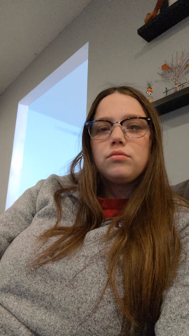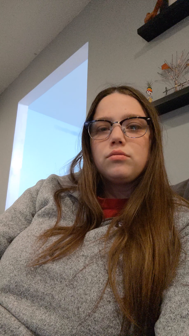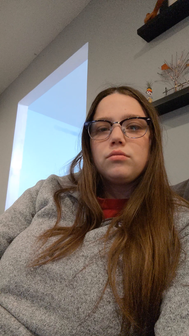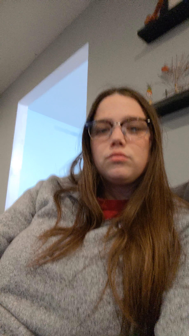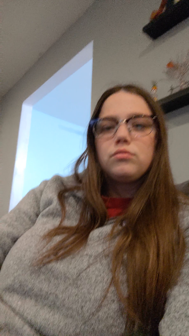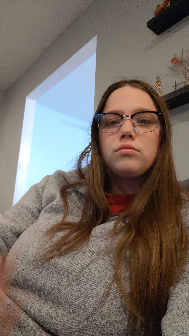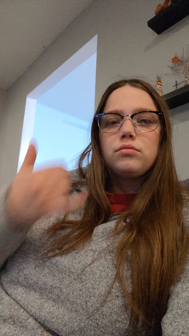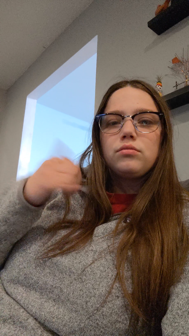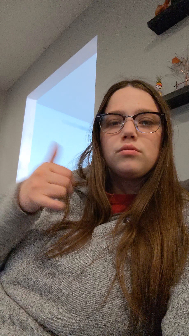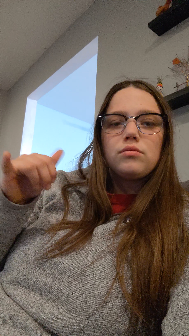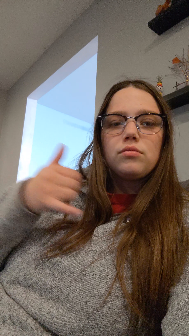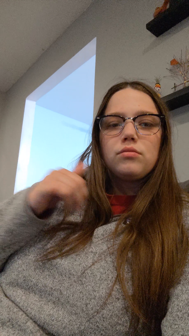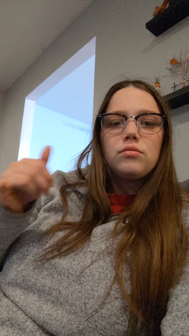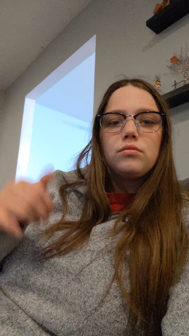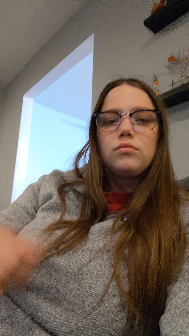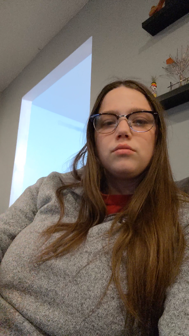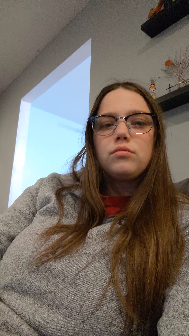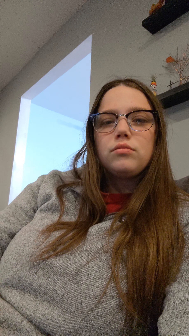play